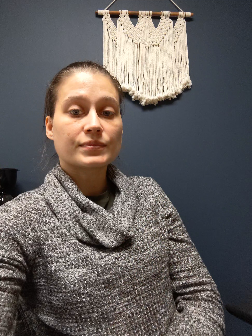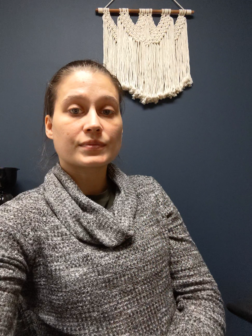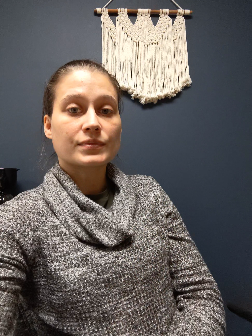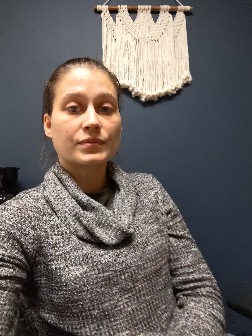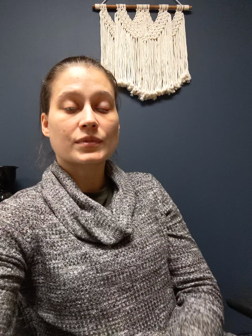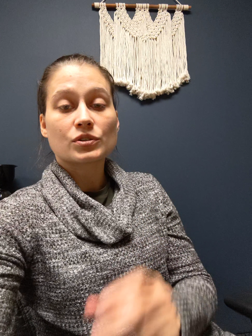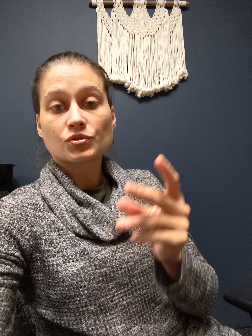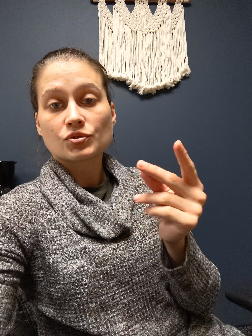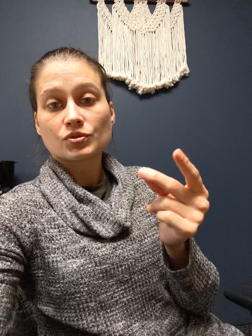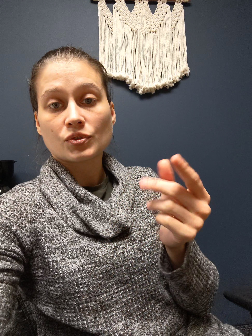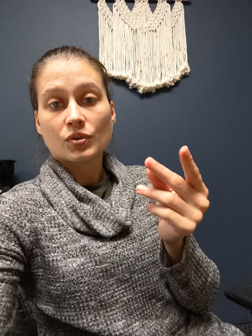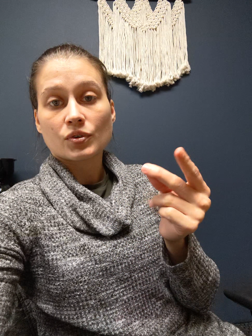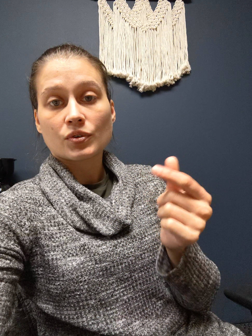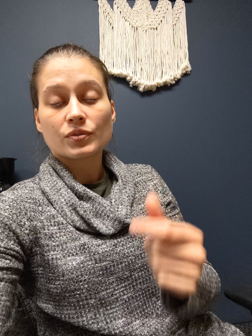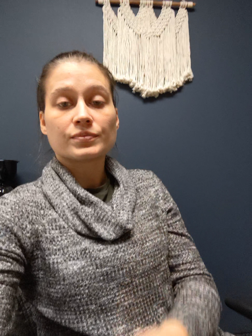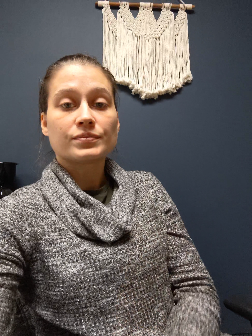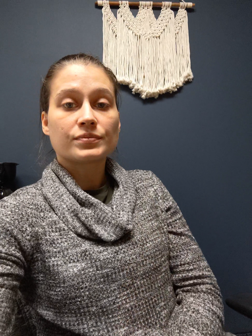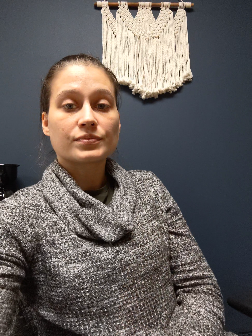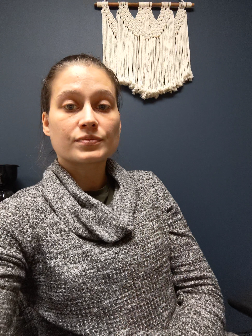dog